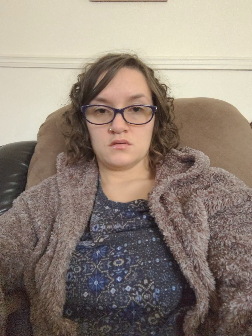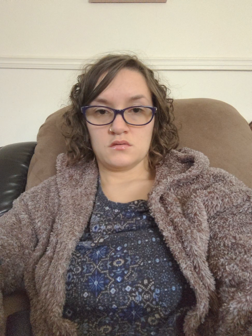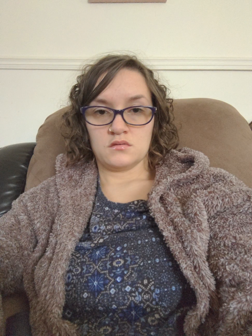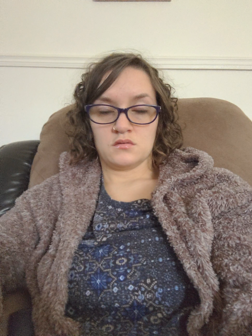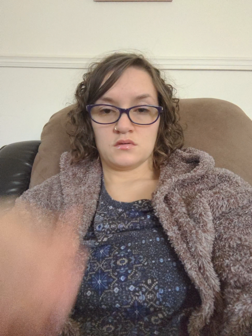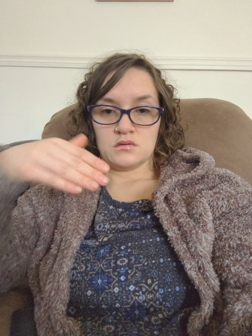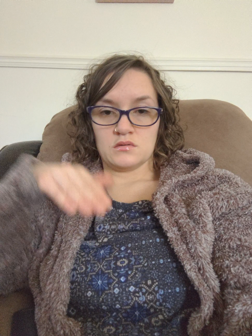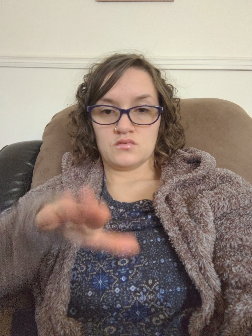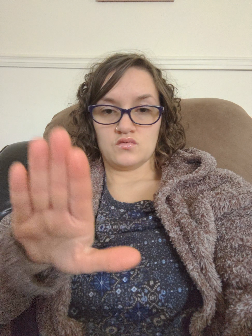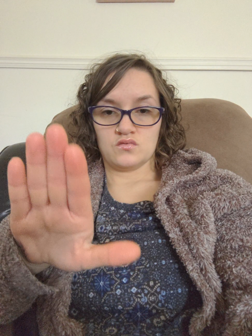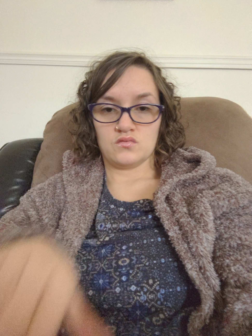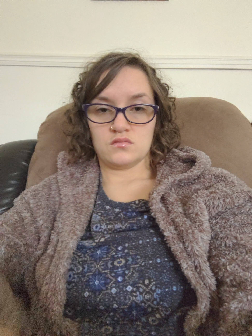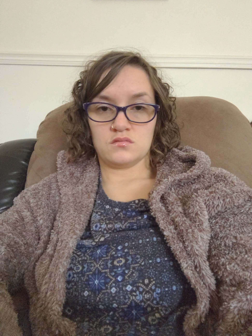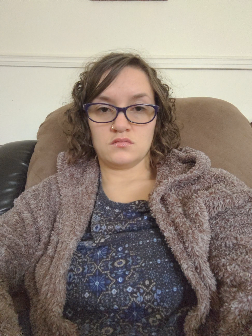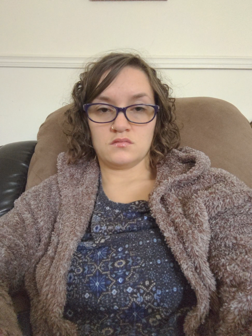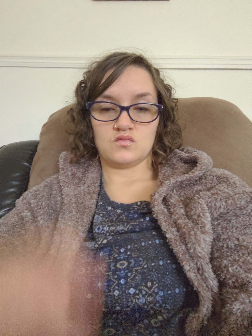into